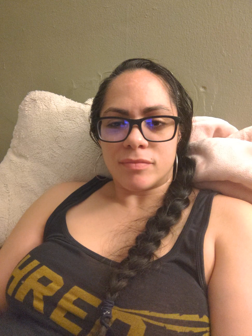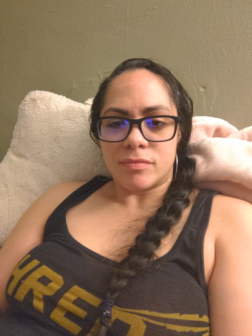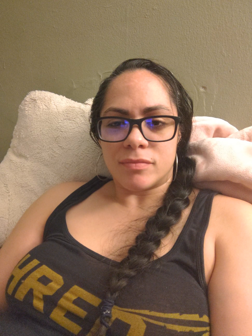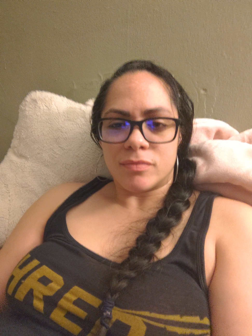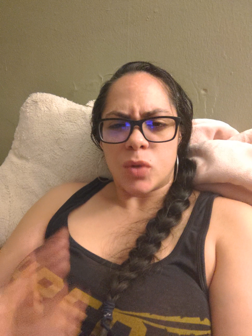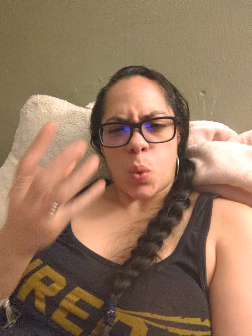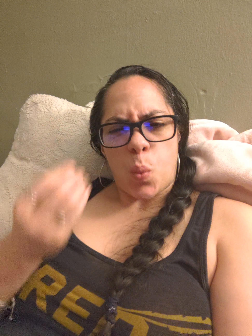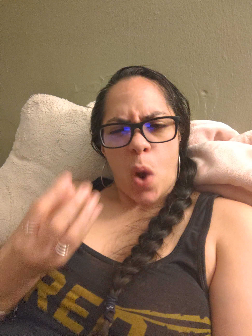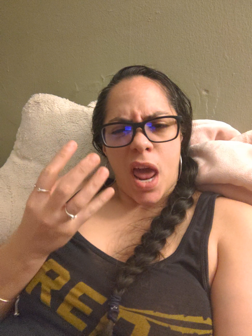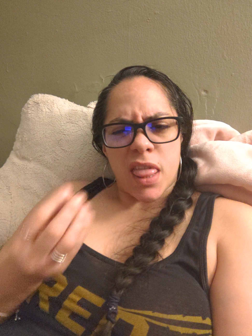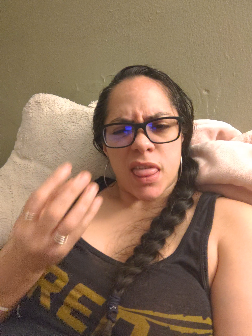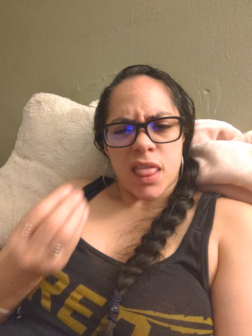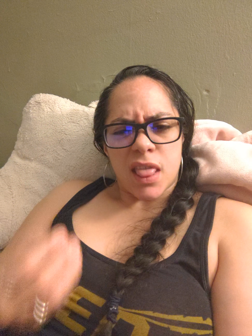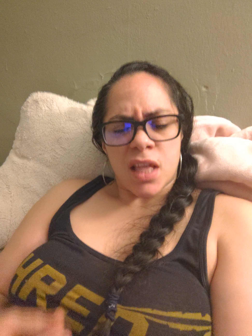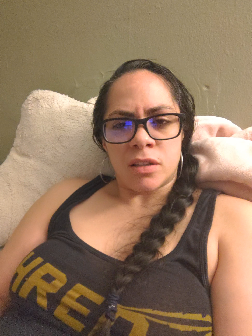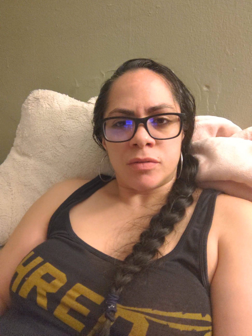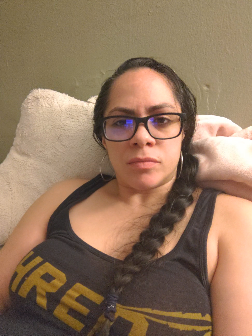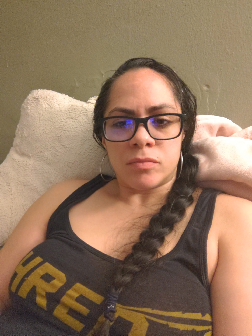wet